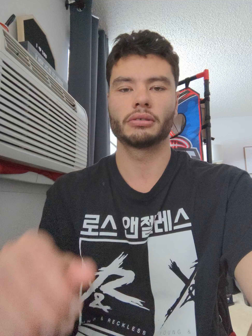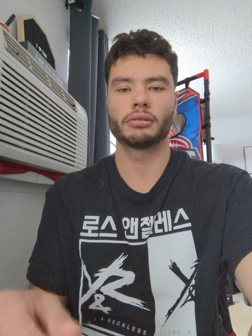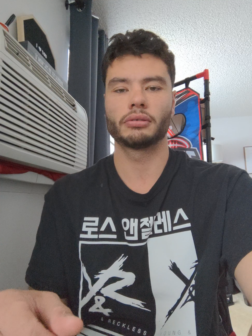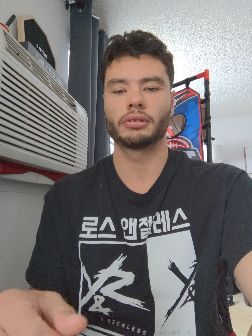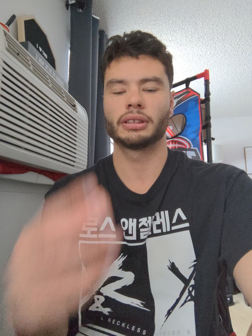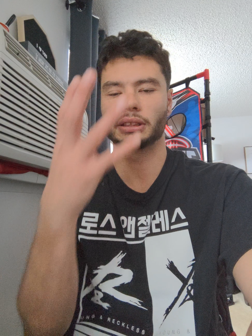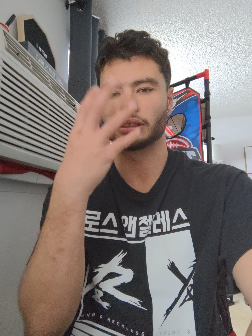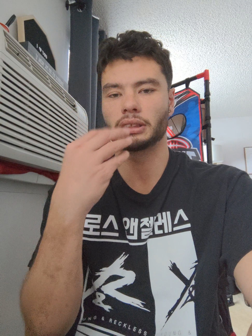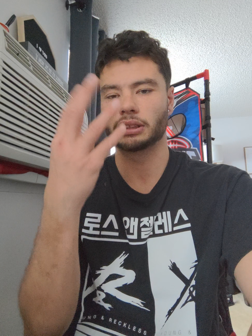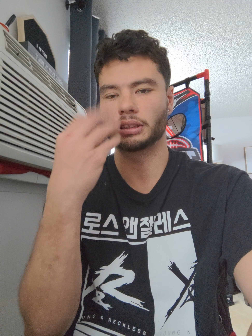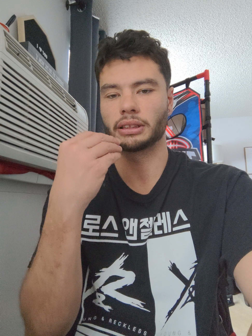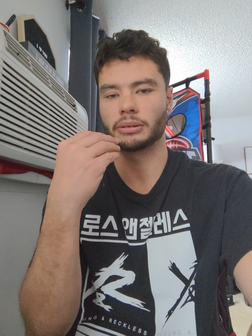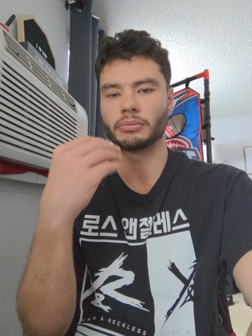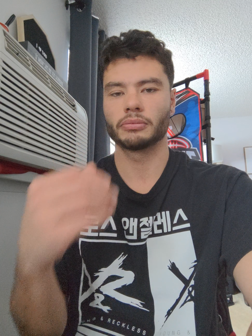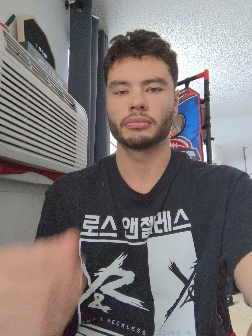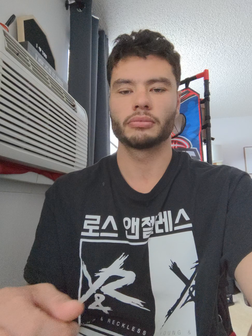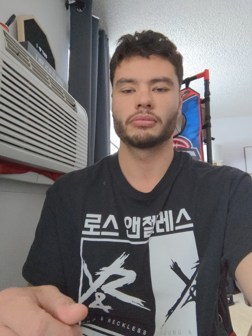sleepy